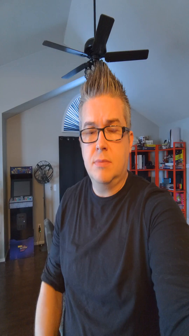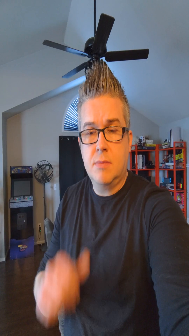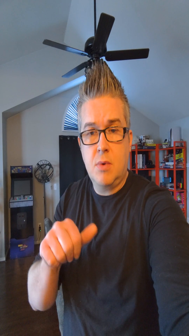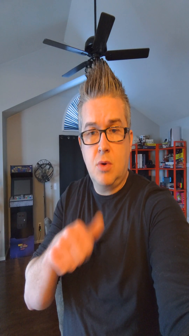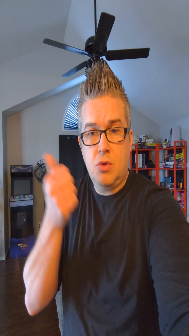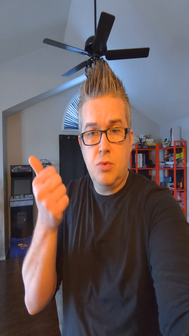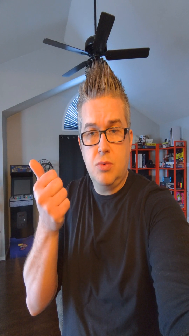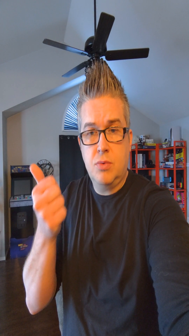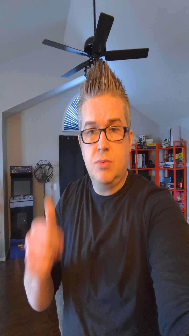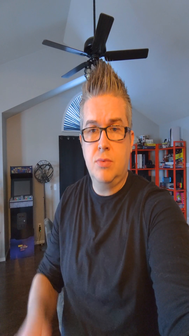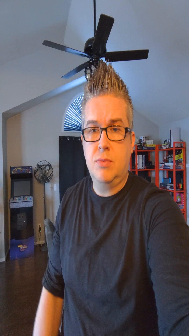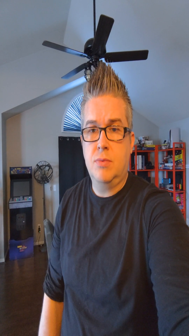another